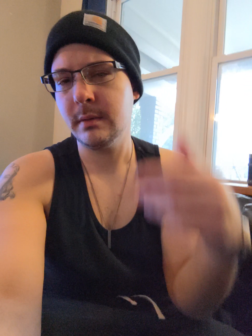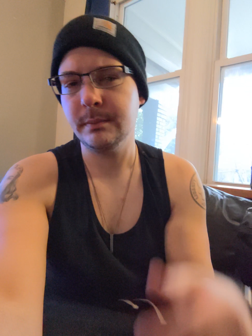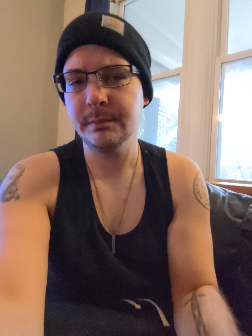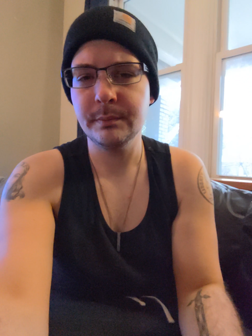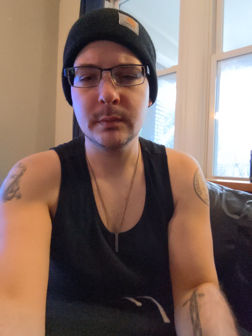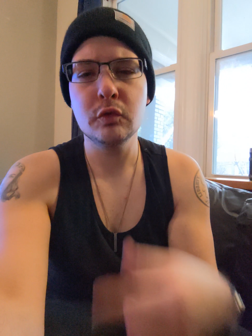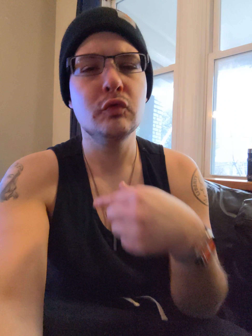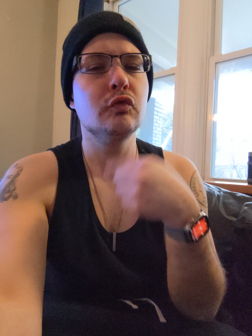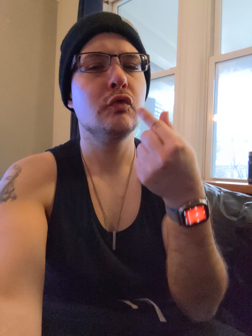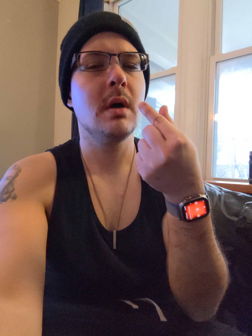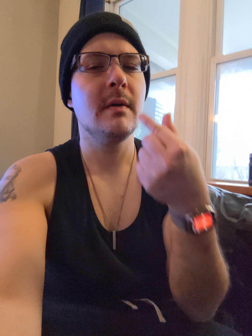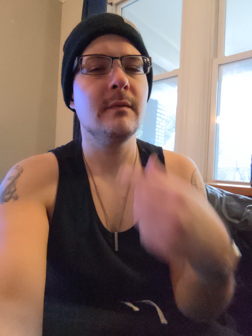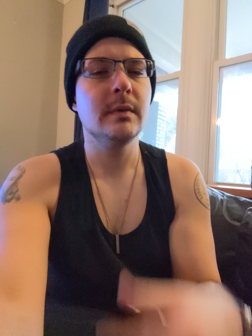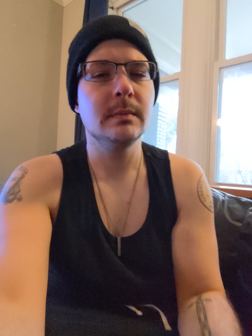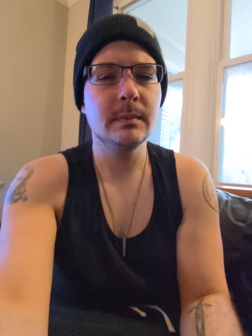giraffe